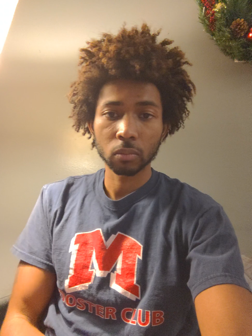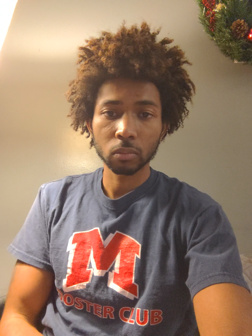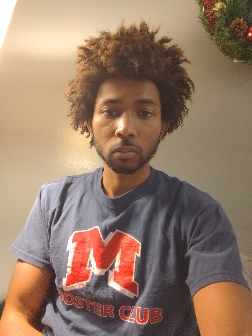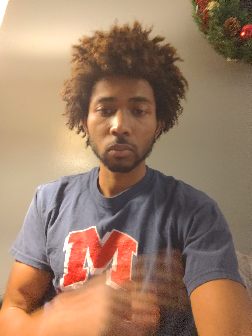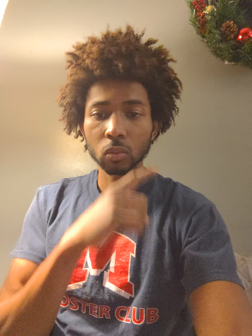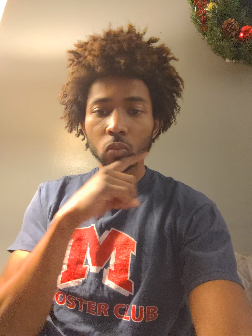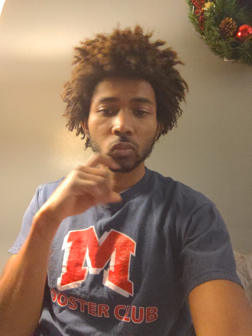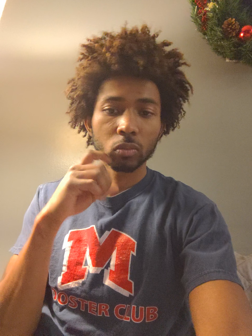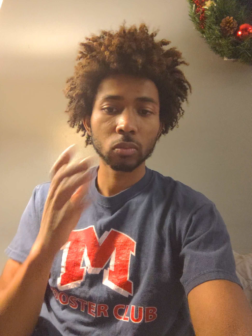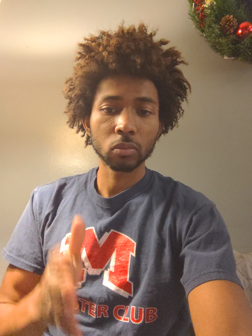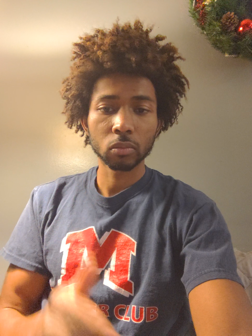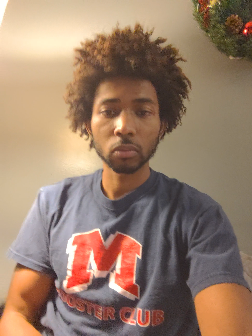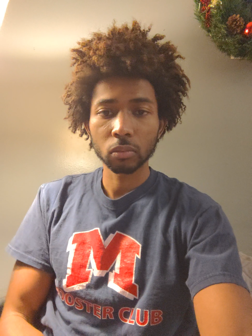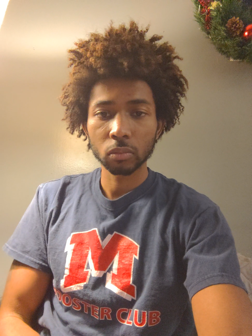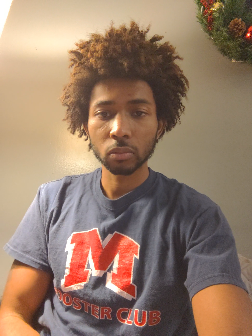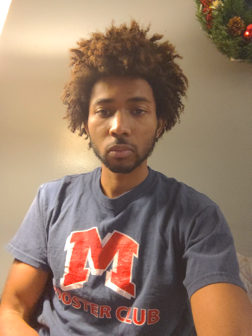dryer